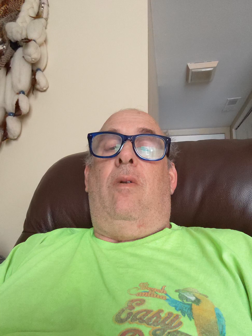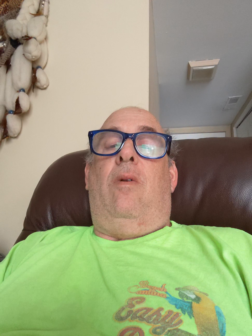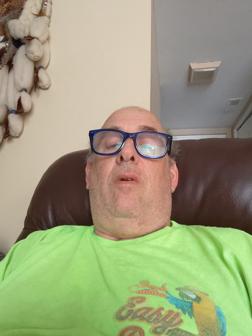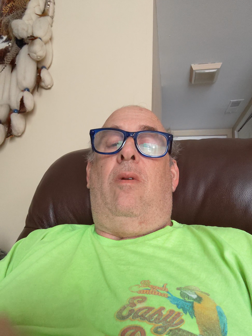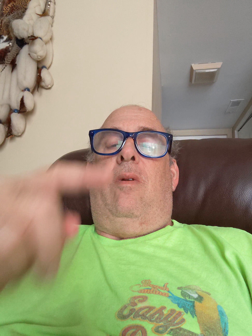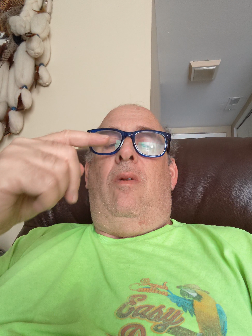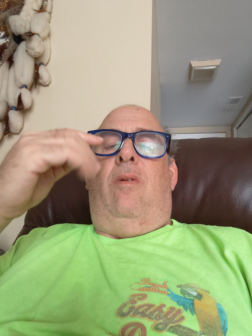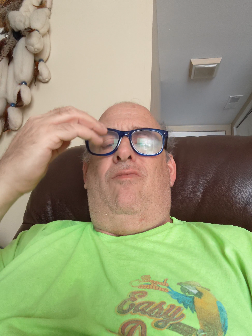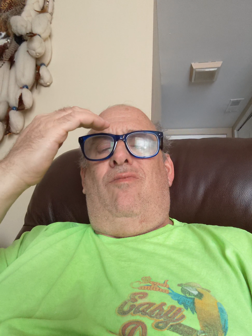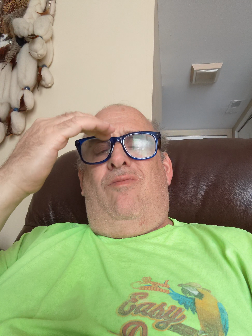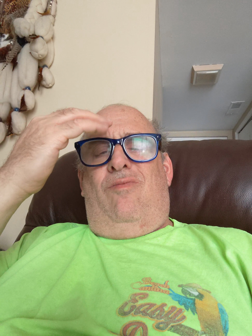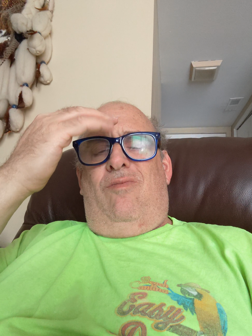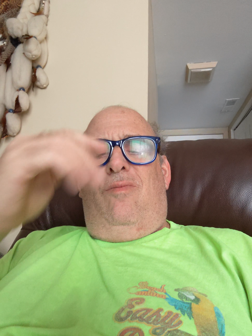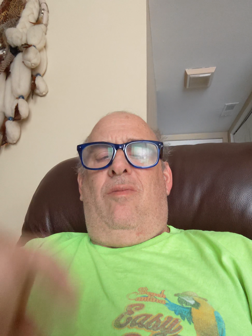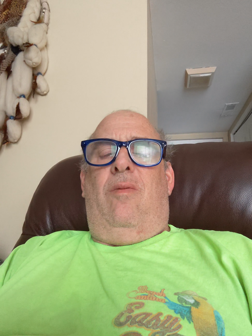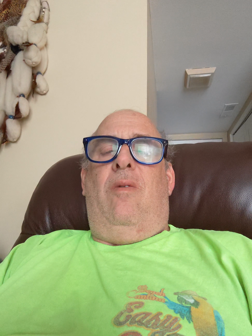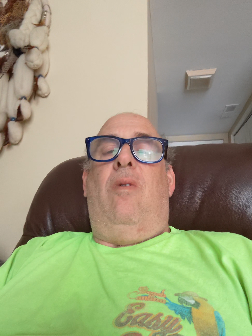think